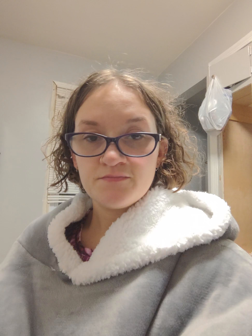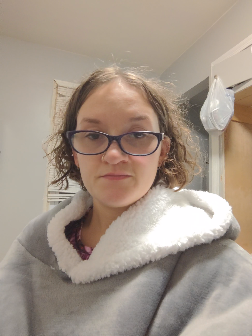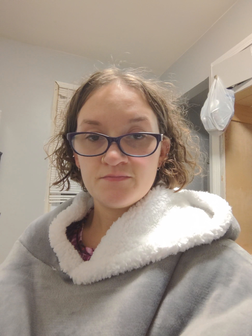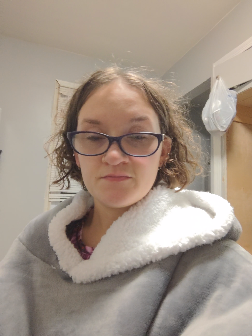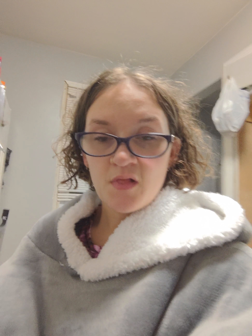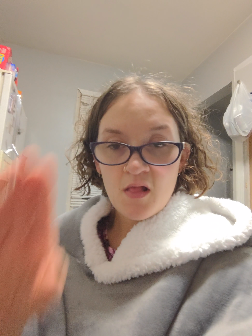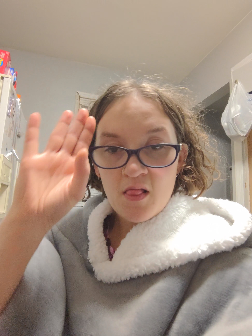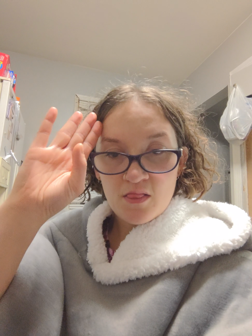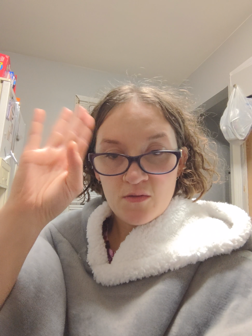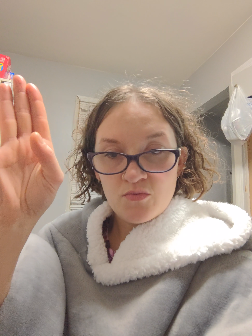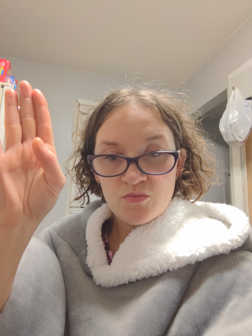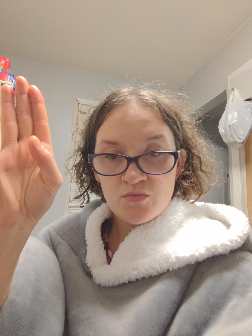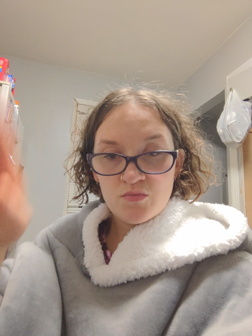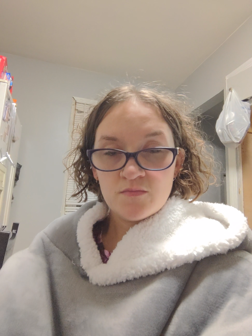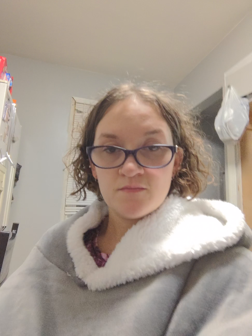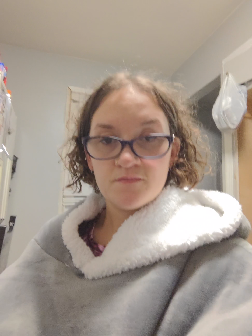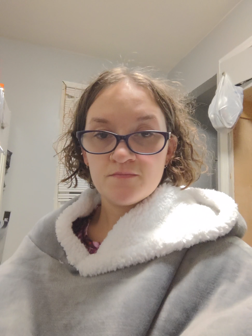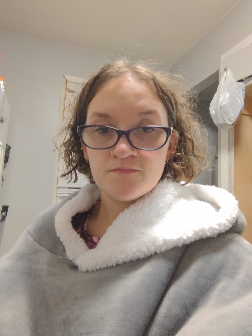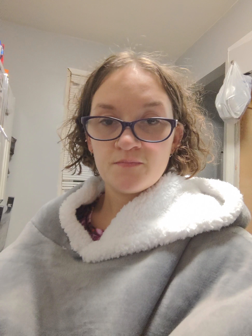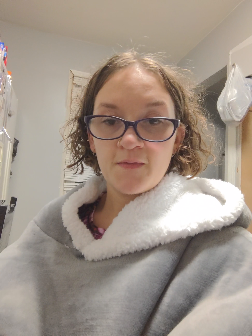hello